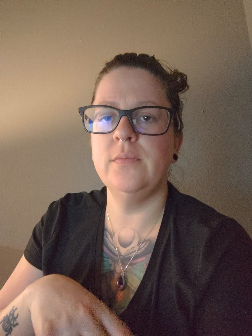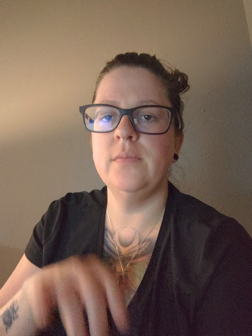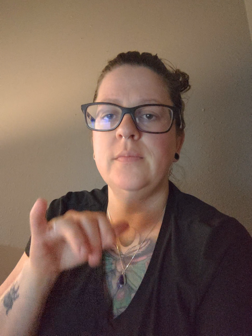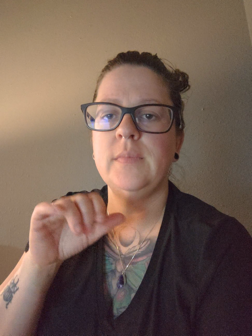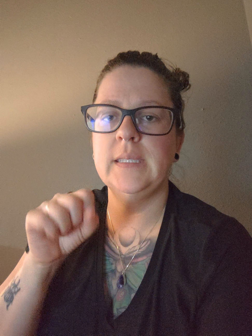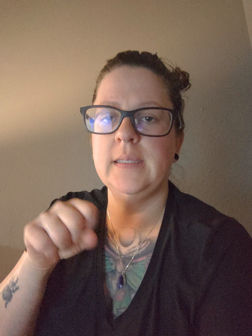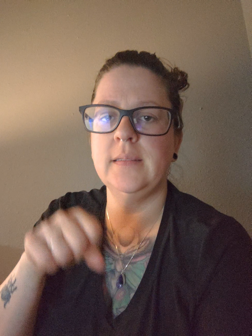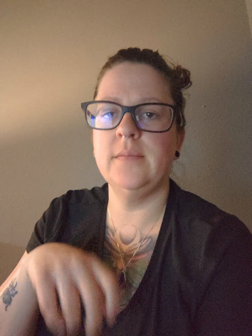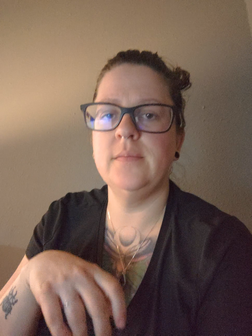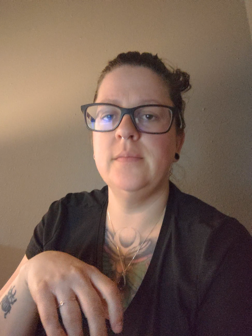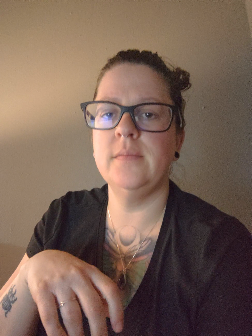yes